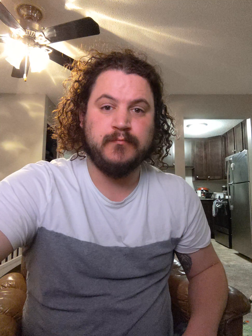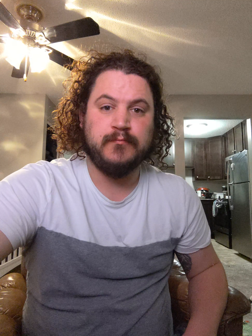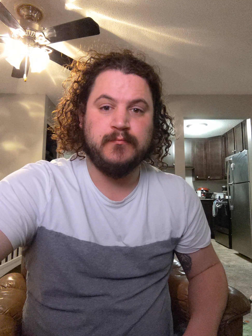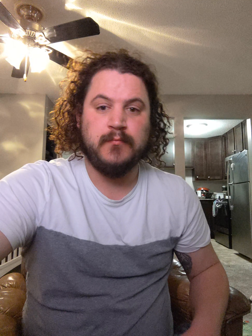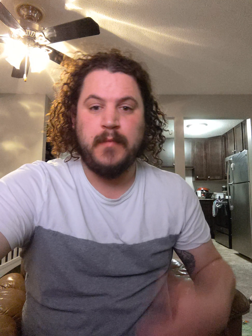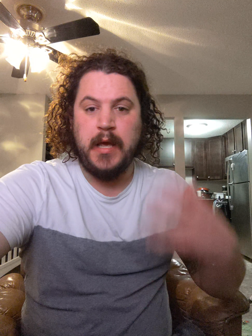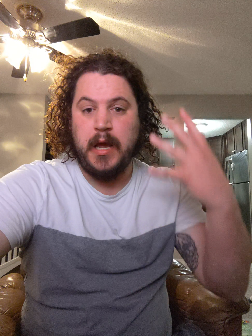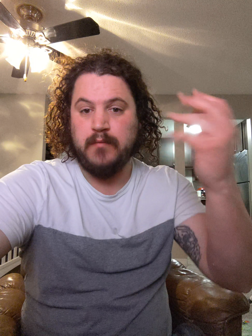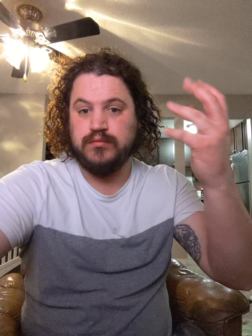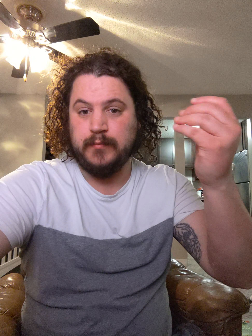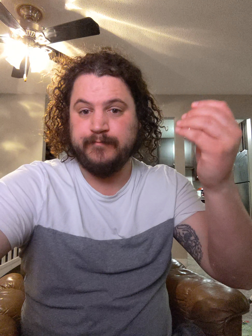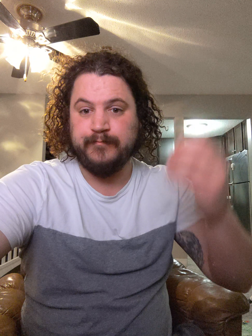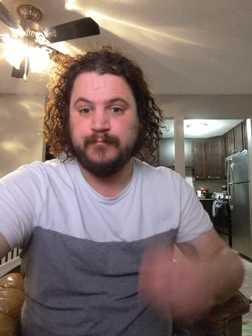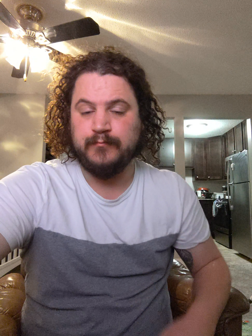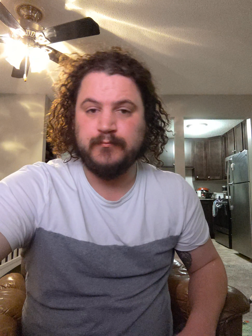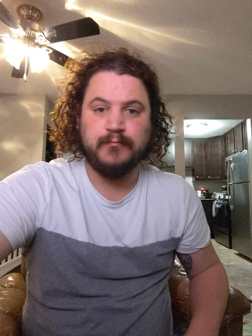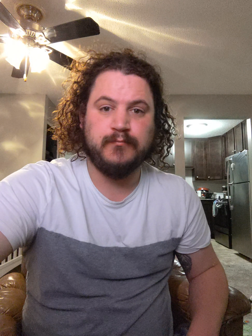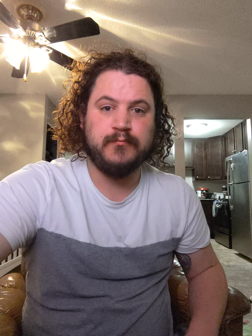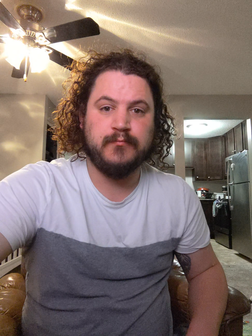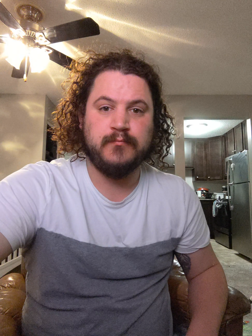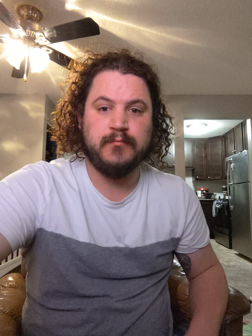outside